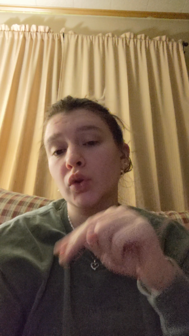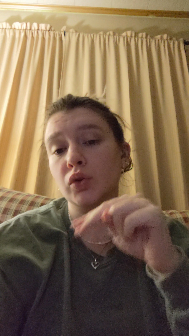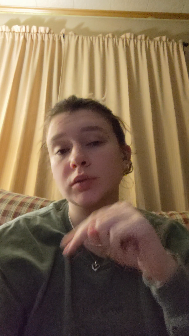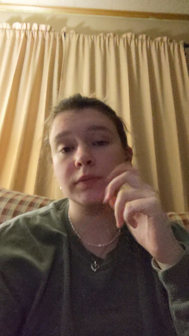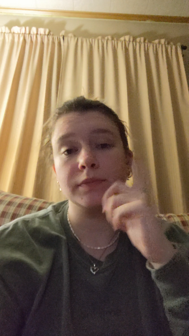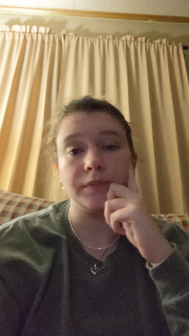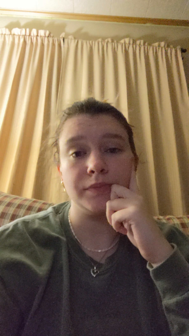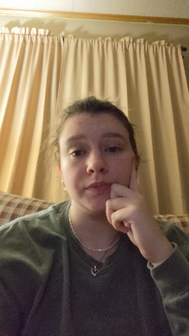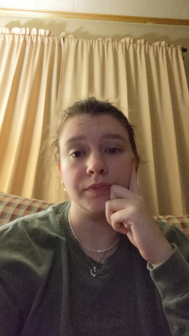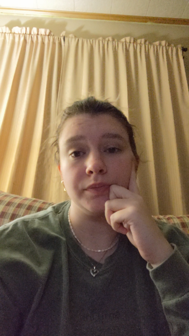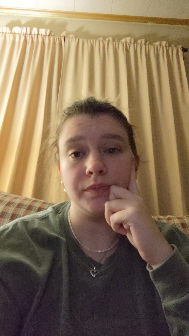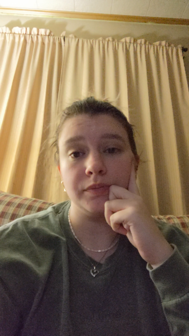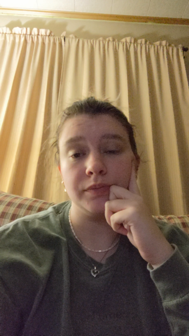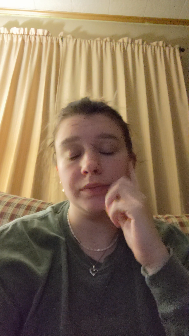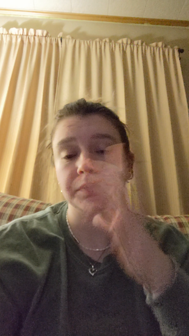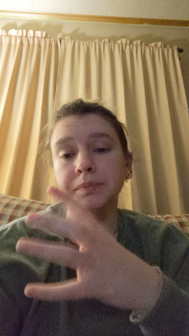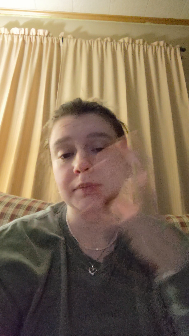much